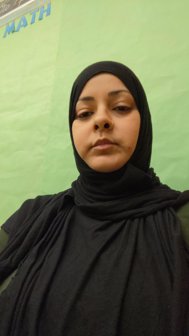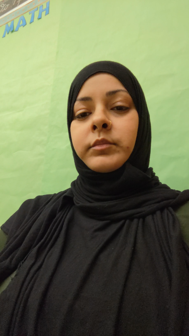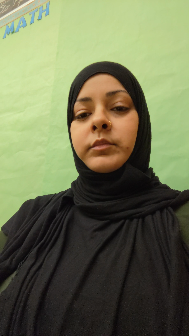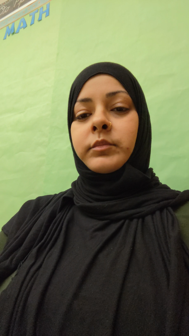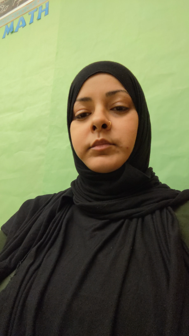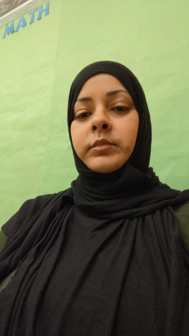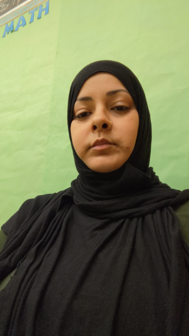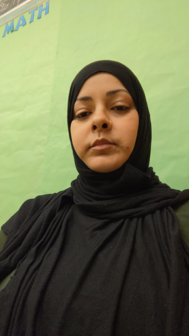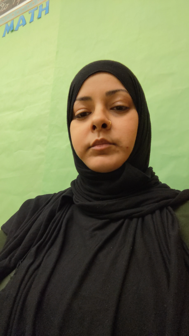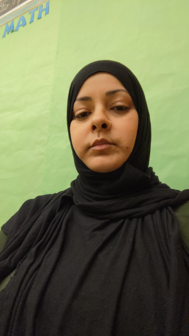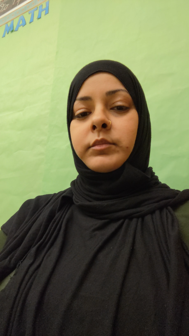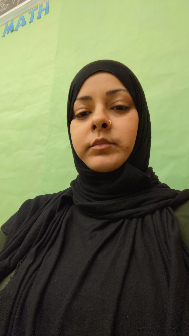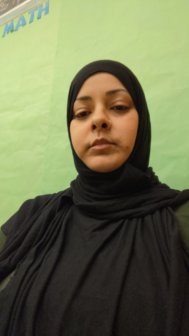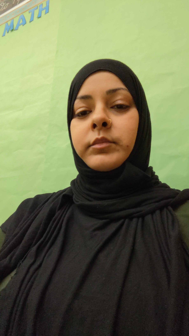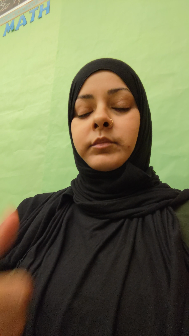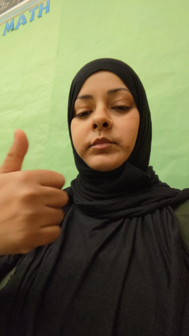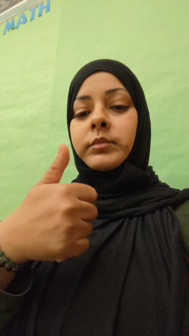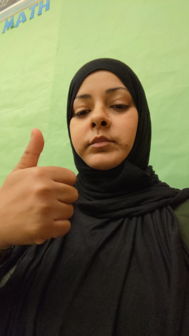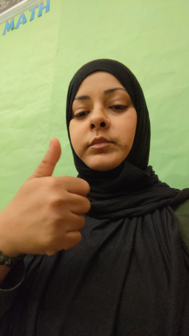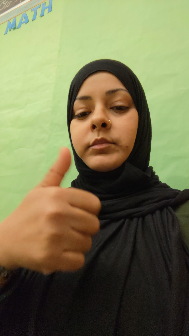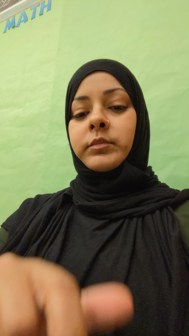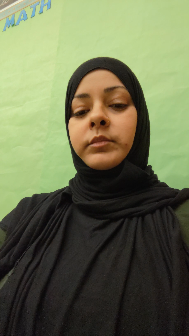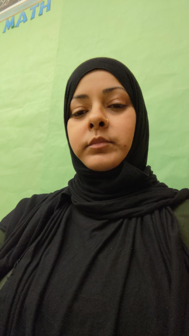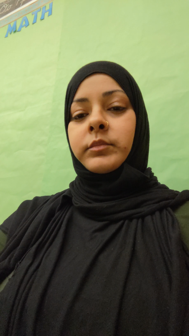game